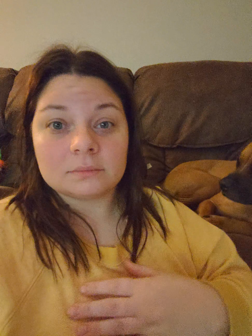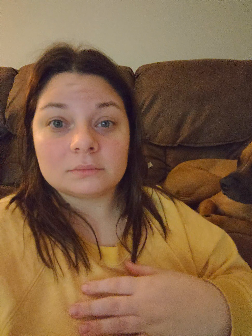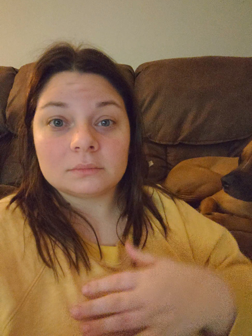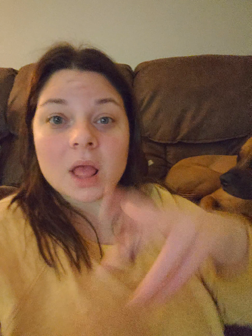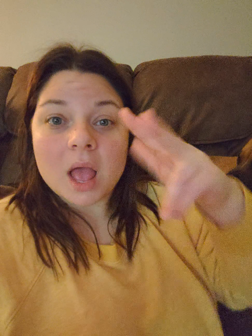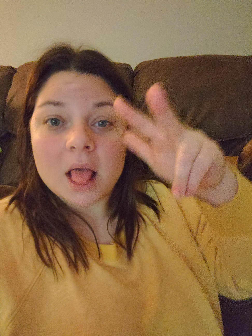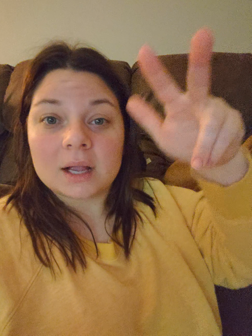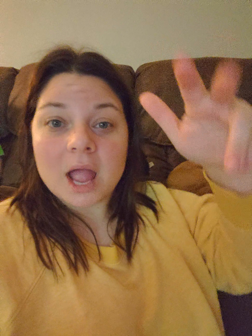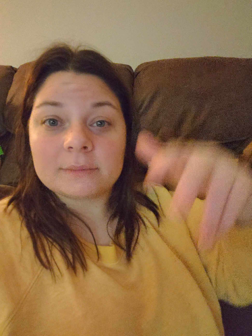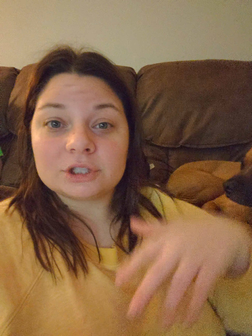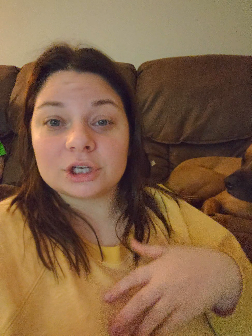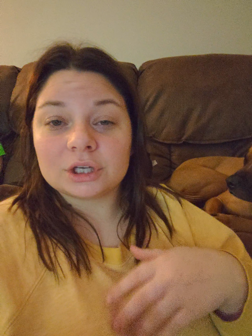helicopter